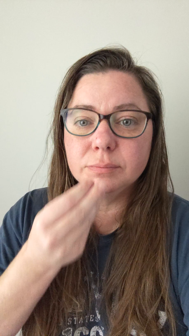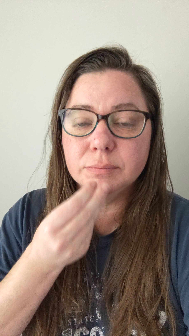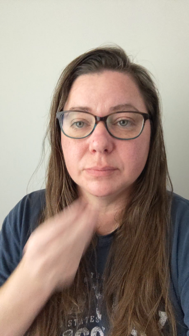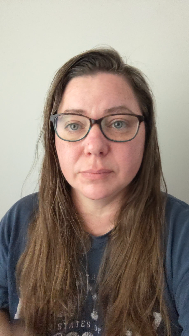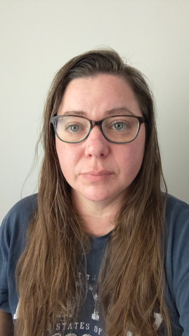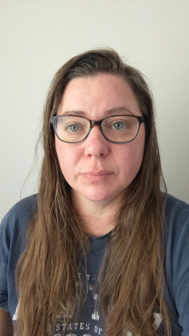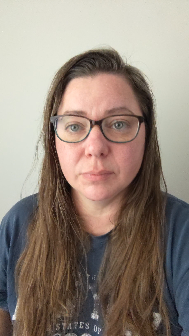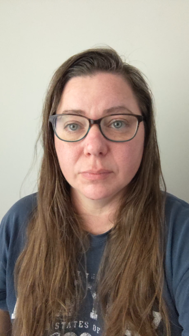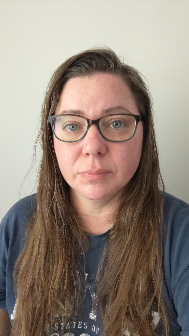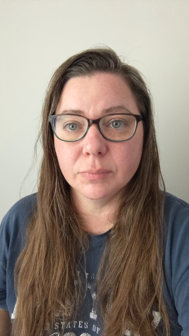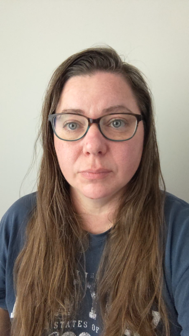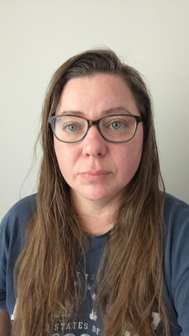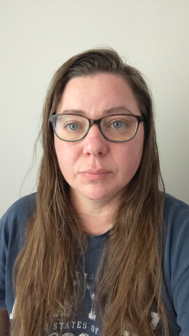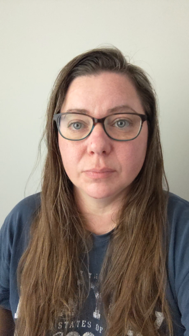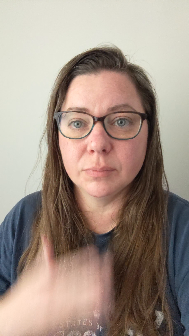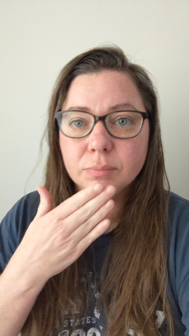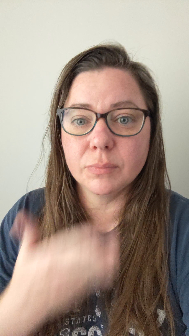good